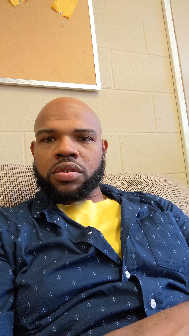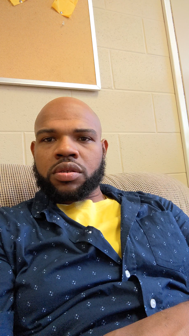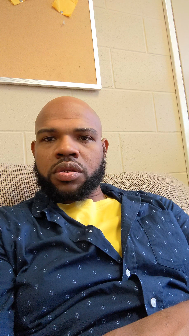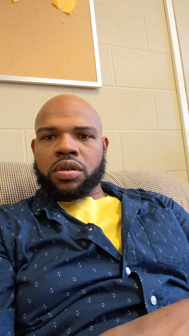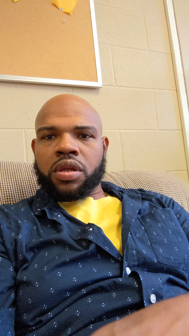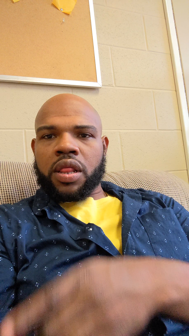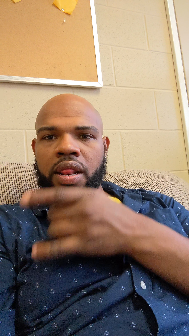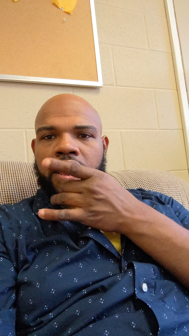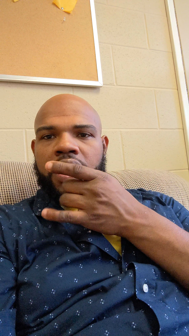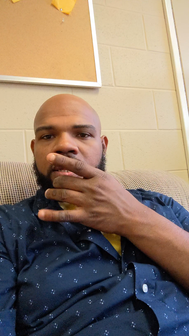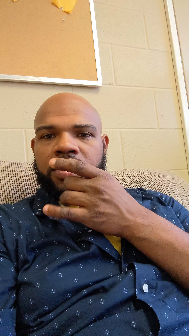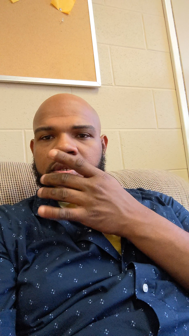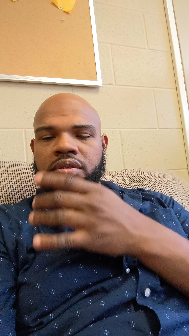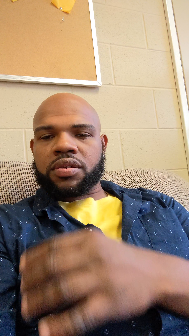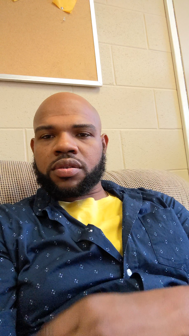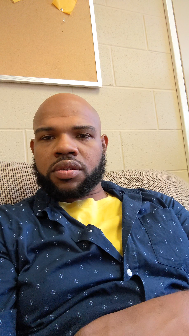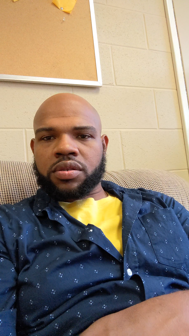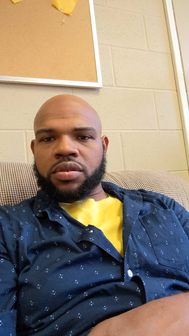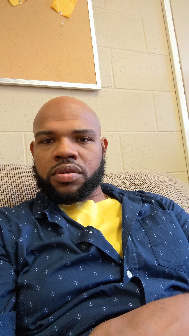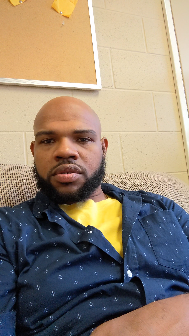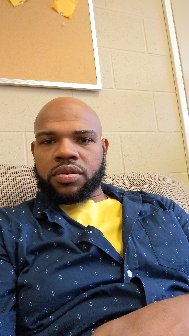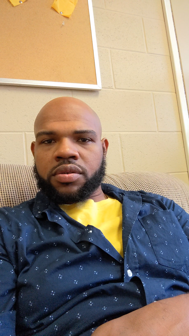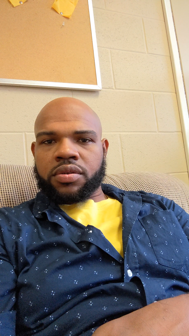light bulb